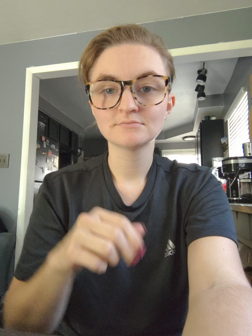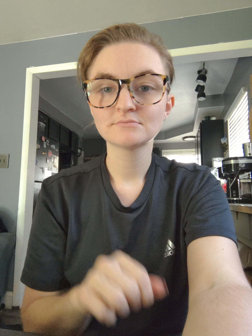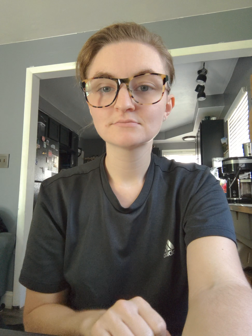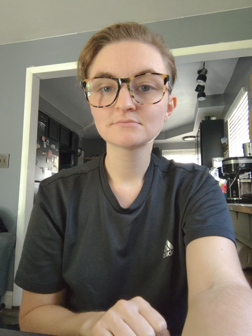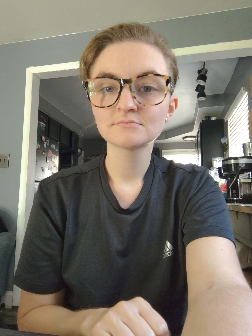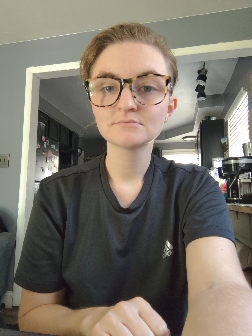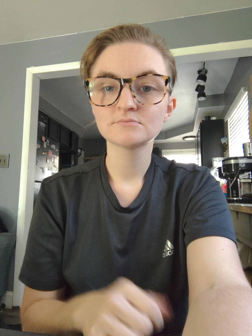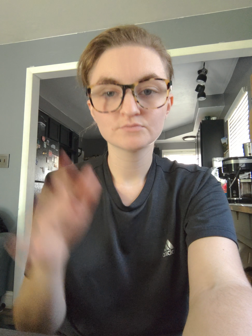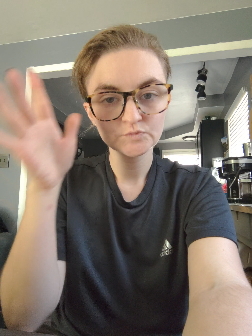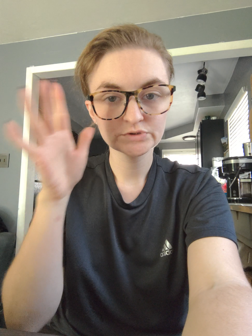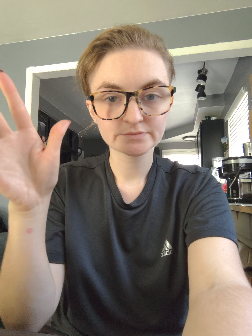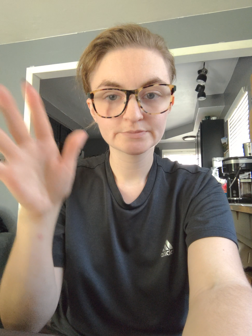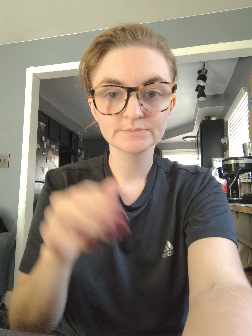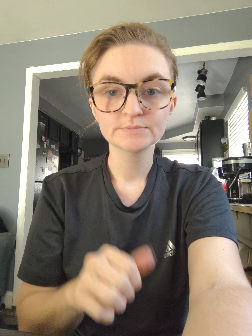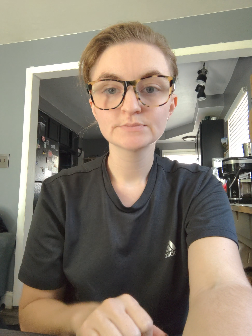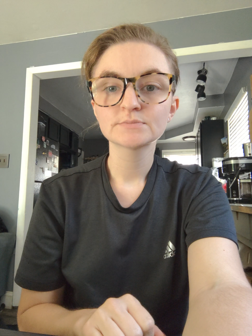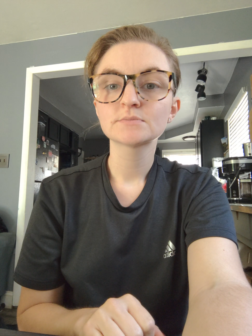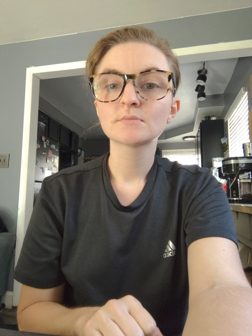deer